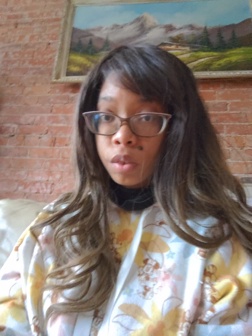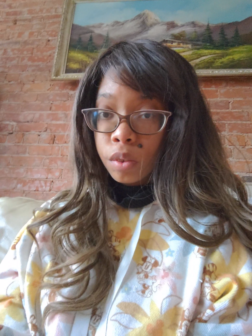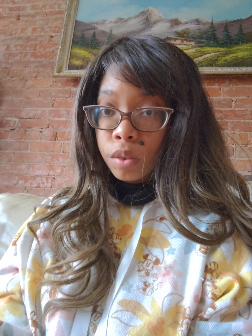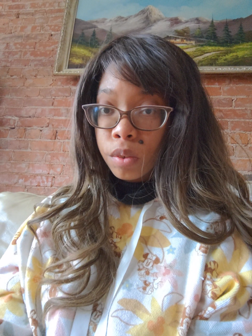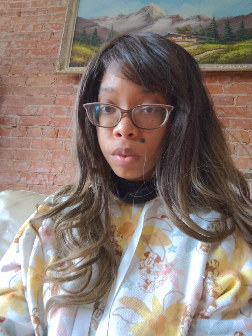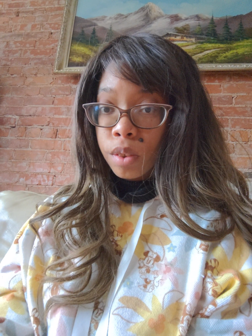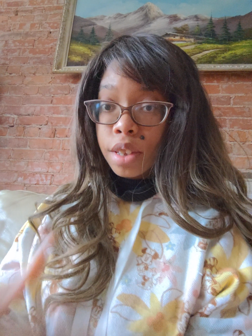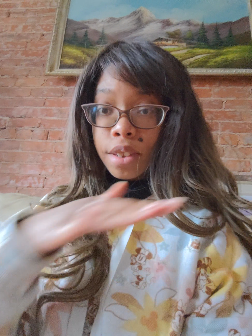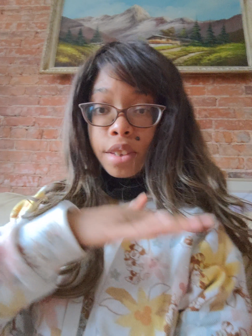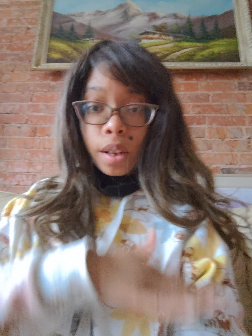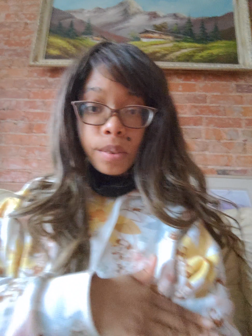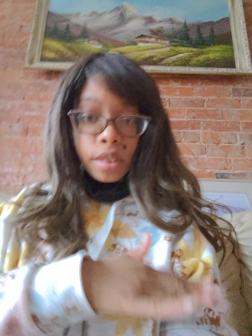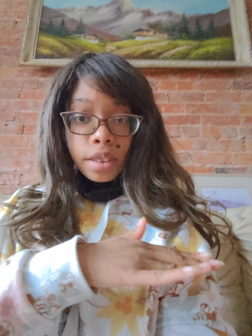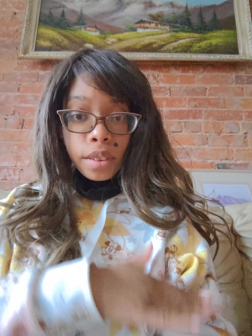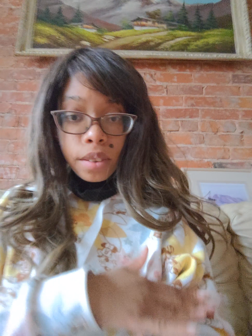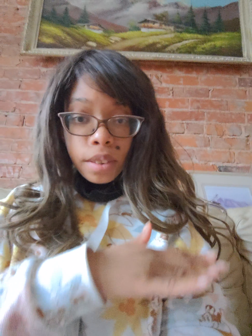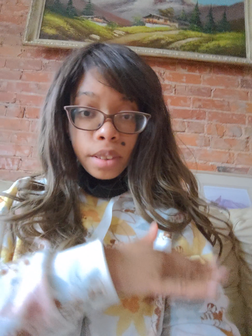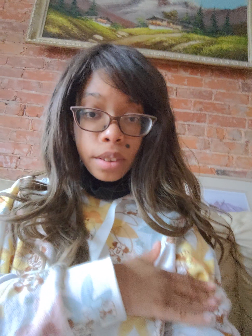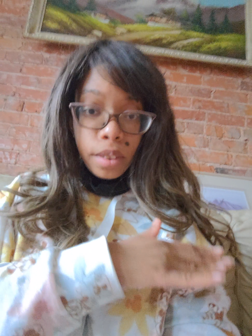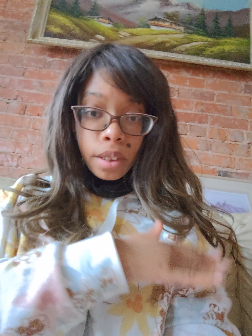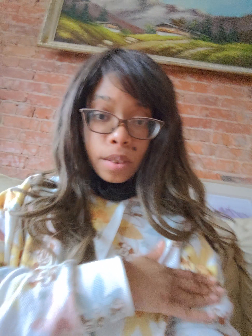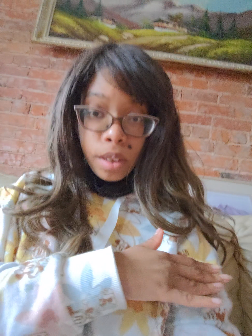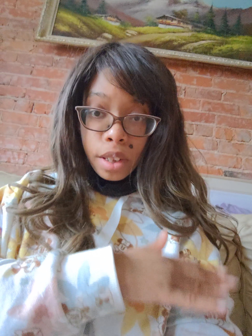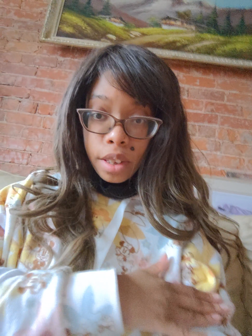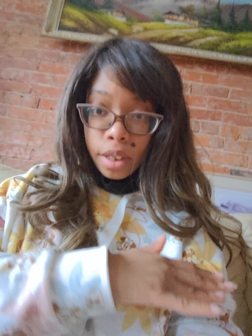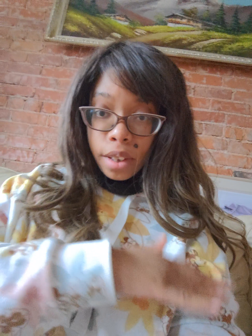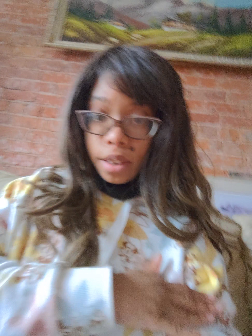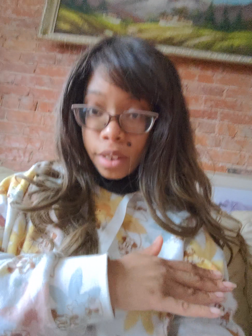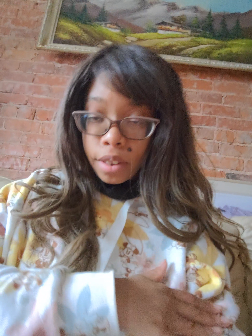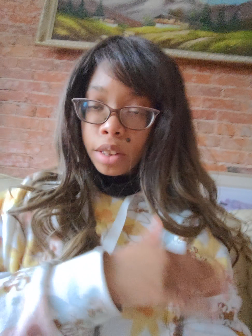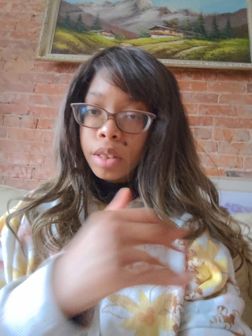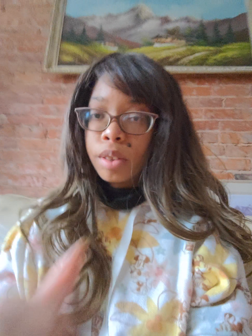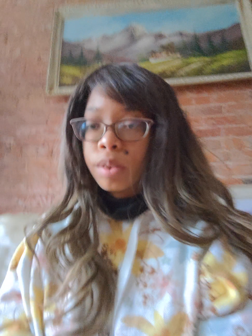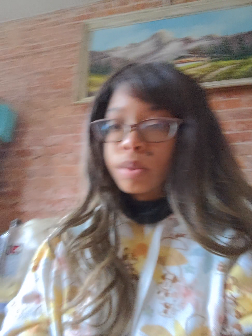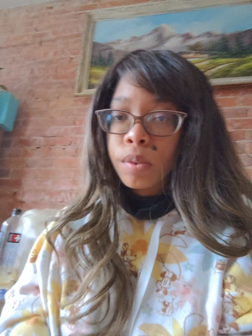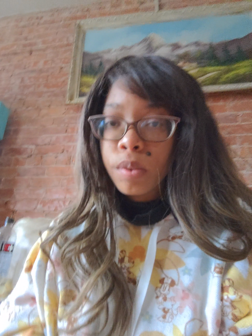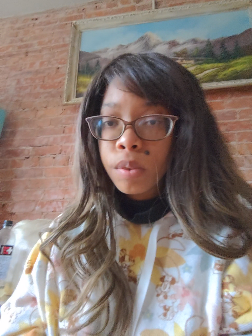table